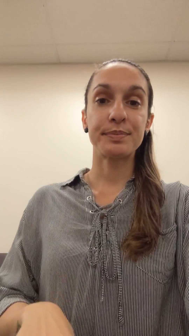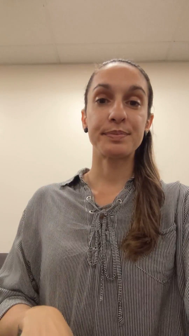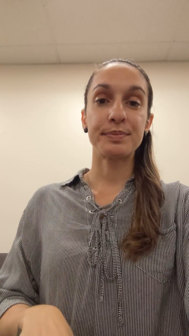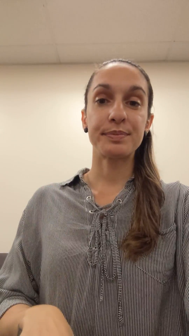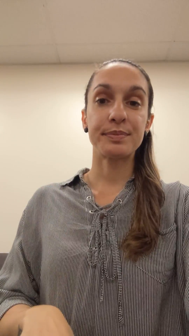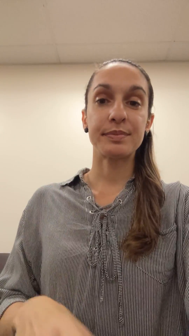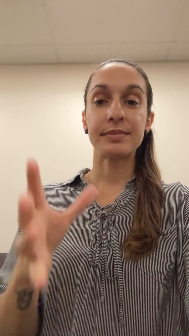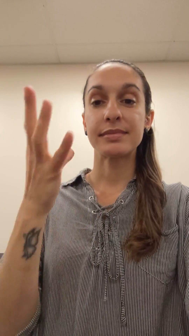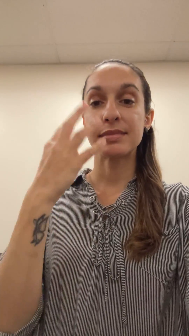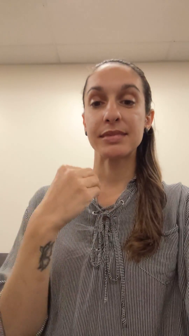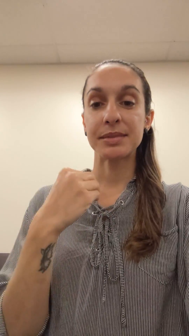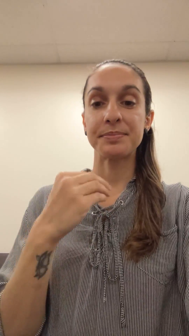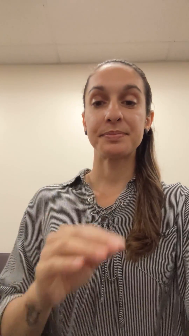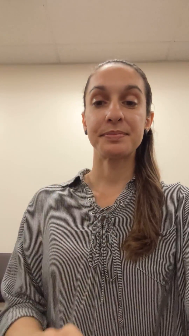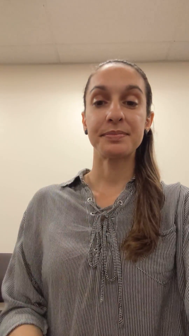asleep